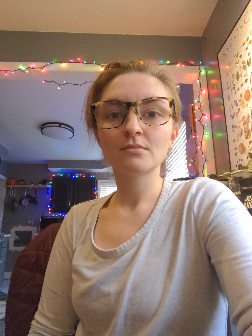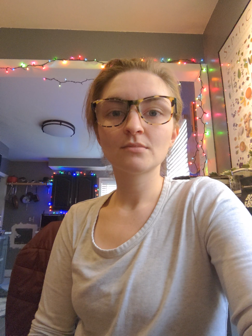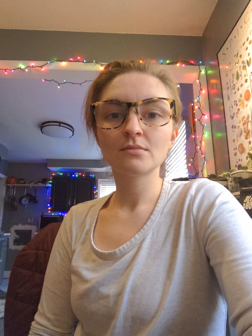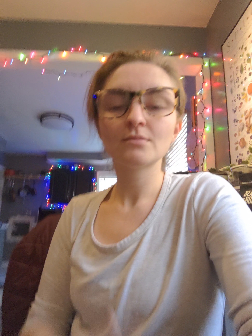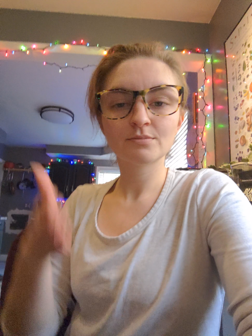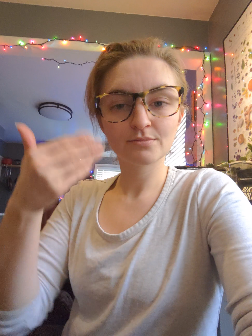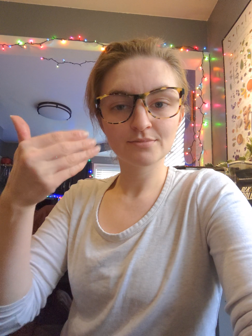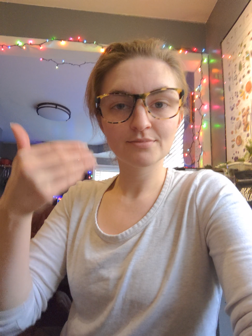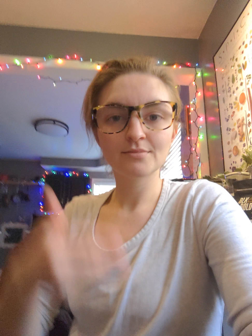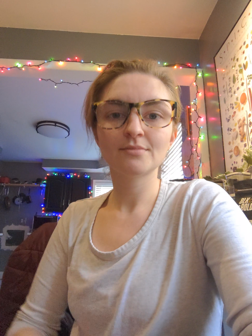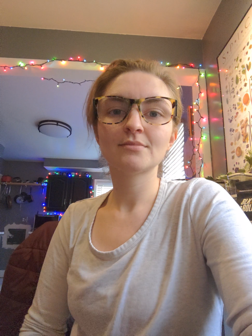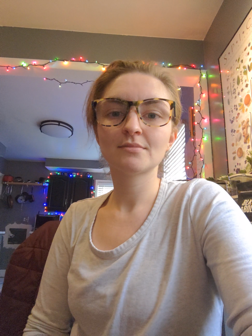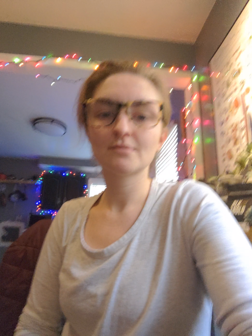flag